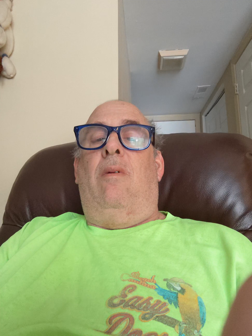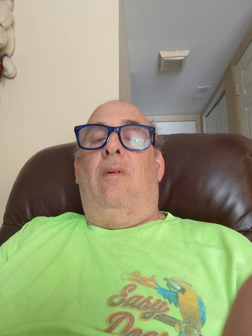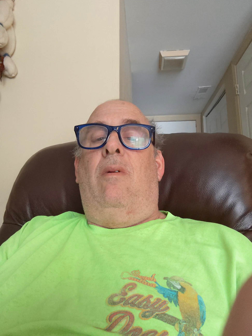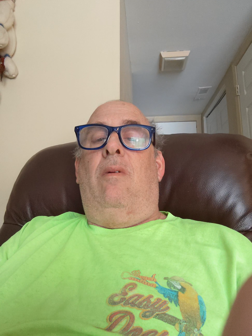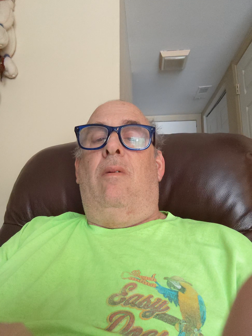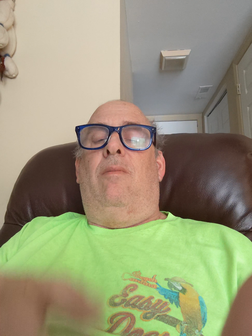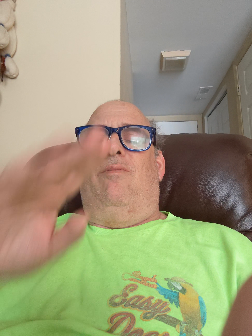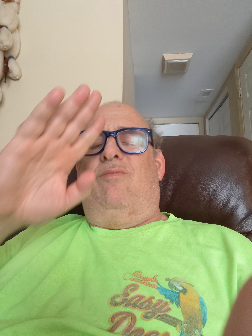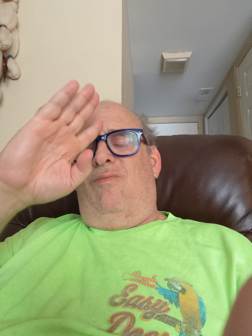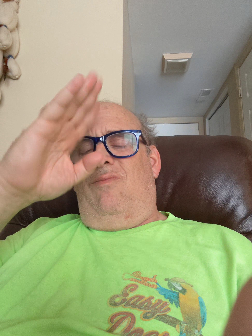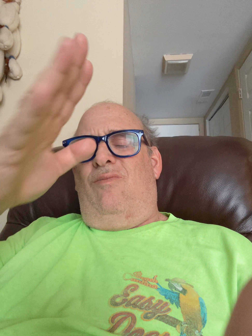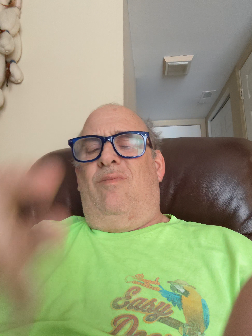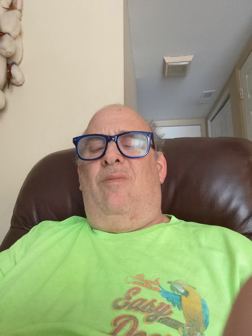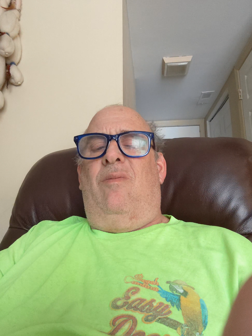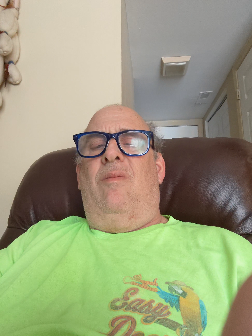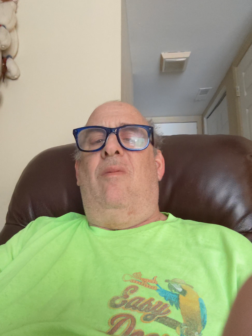pretend